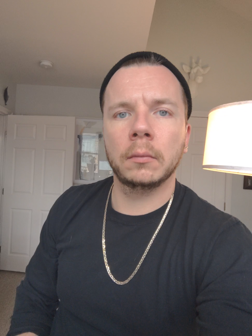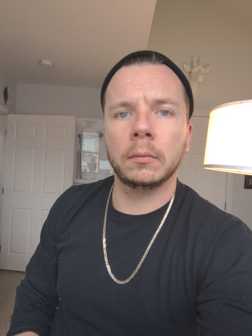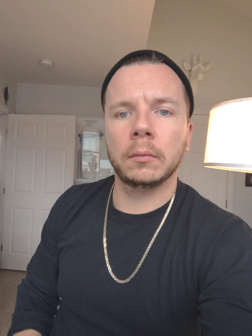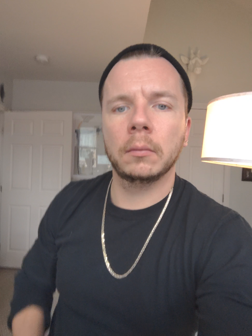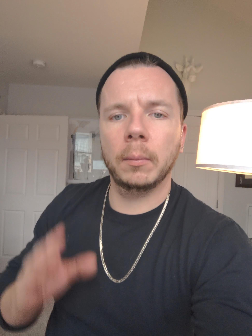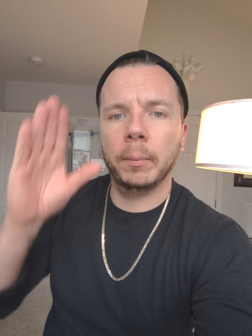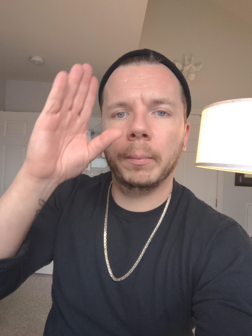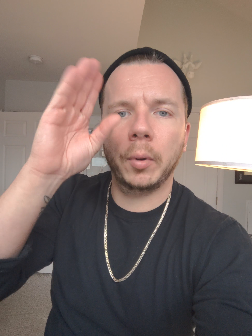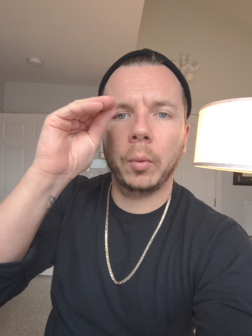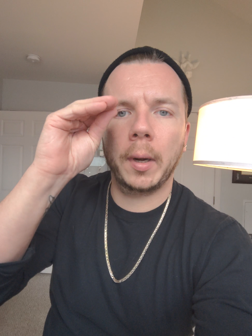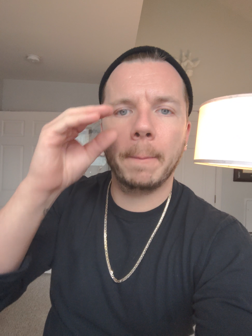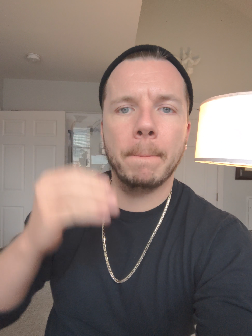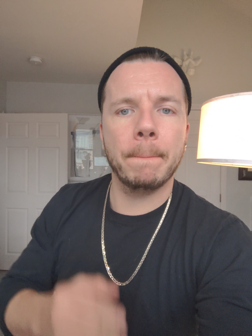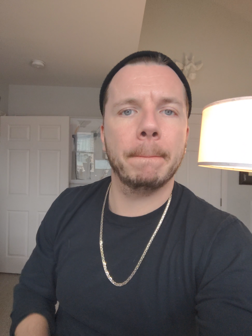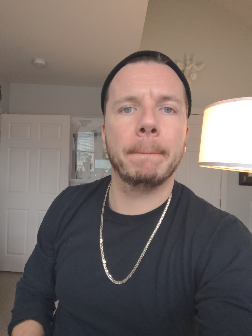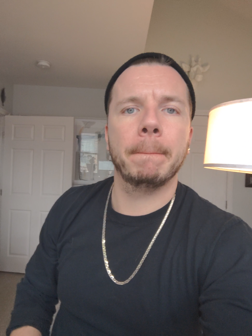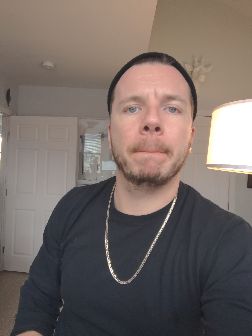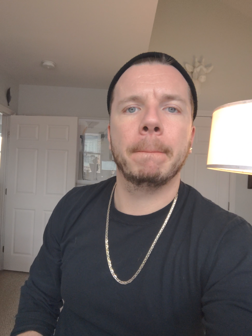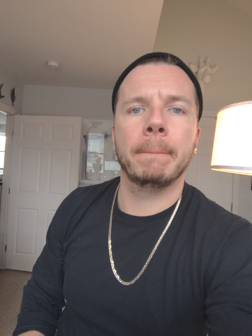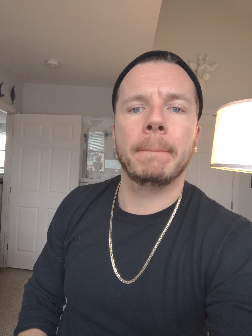boy